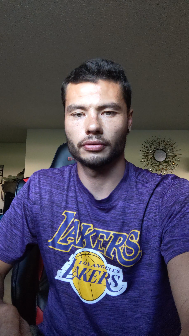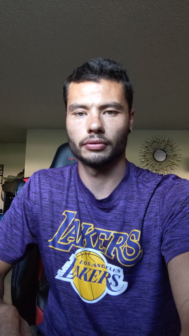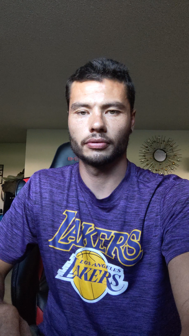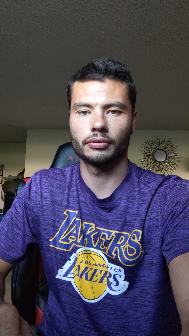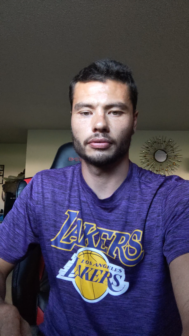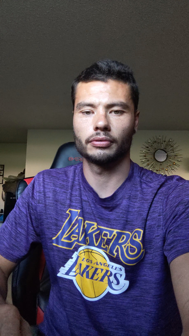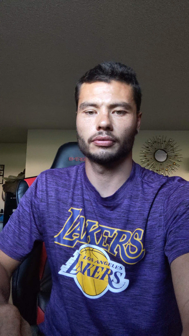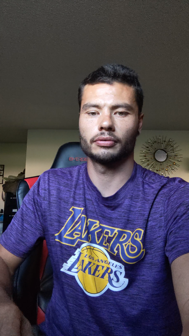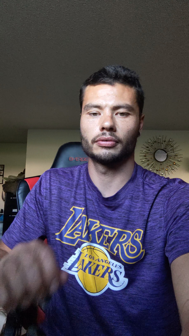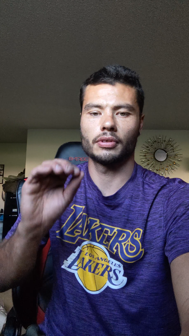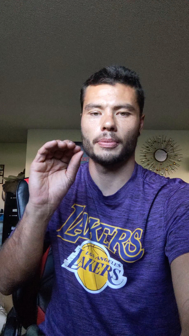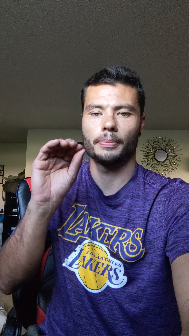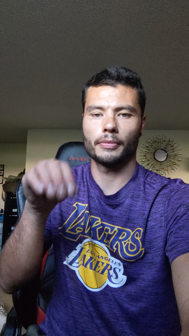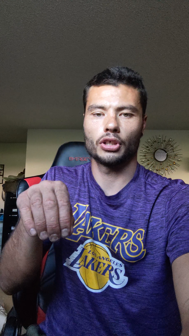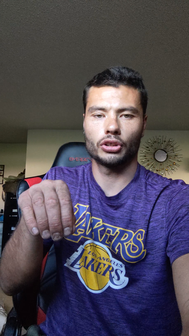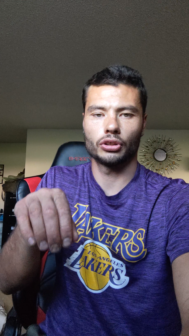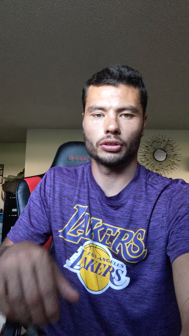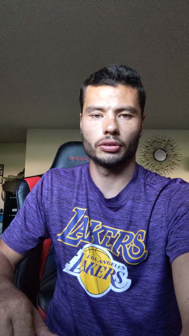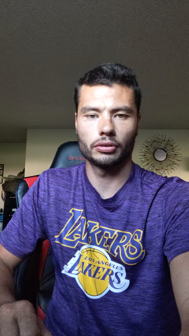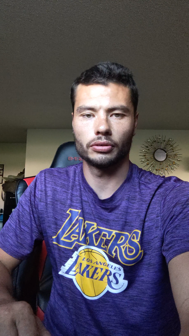put